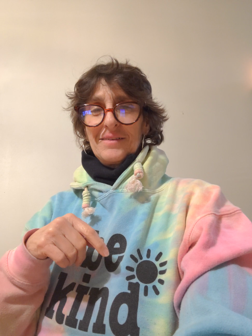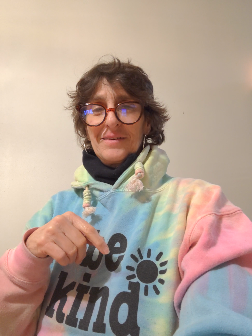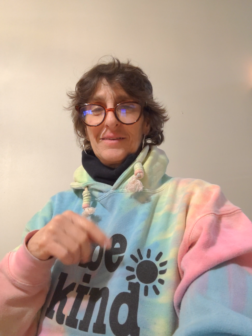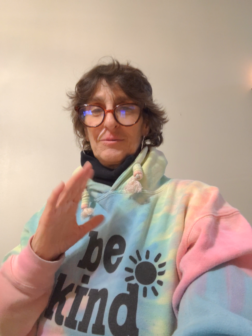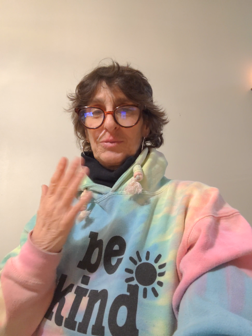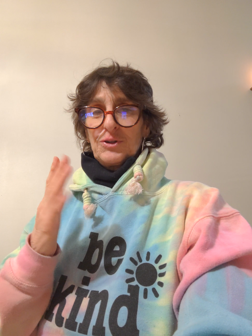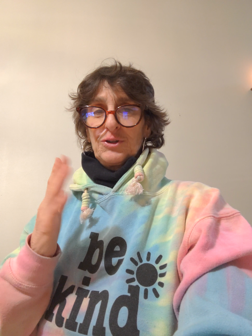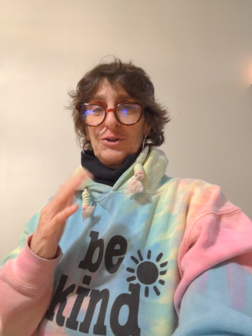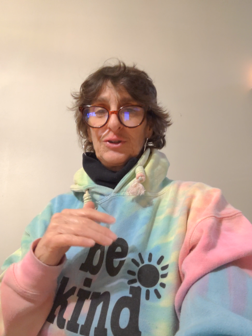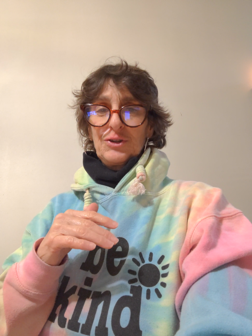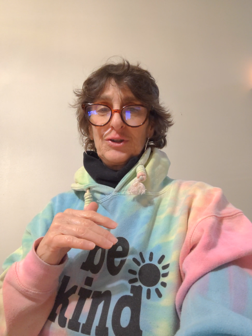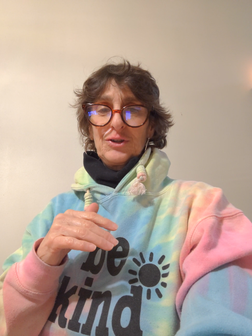book